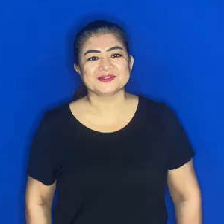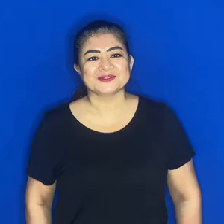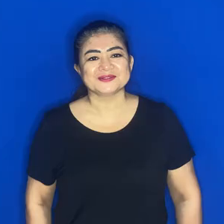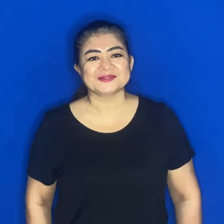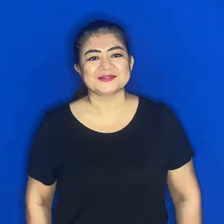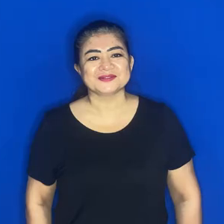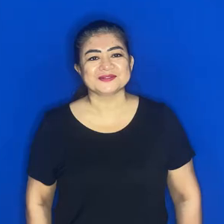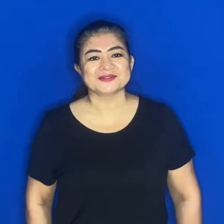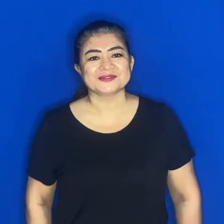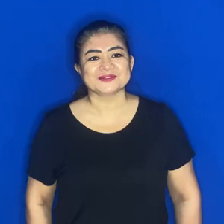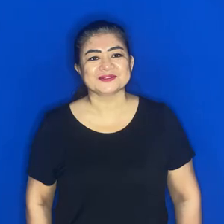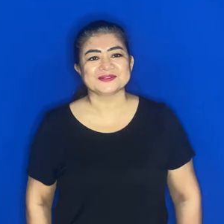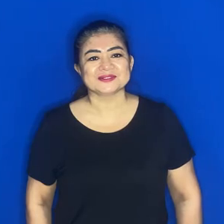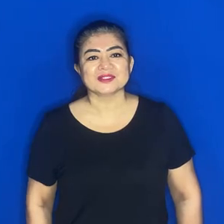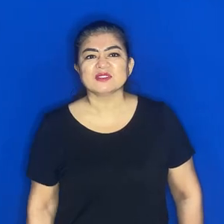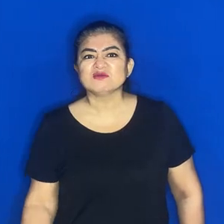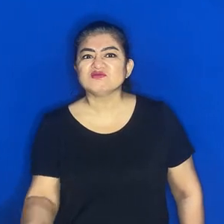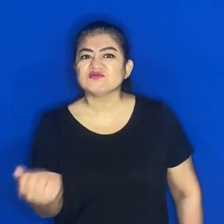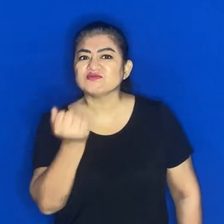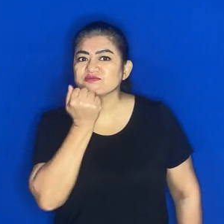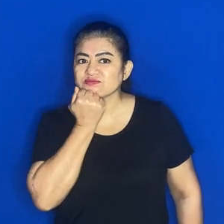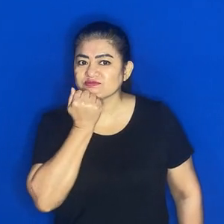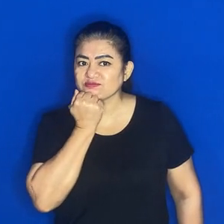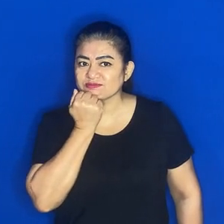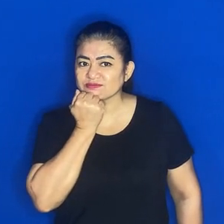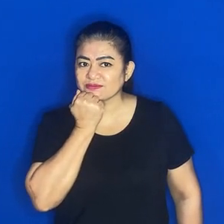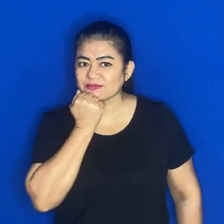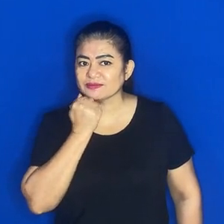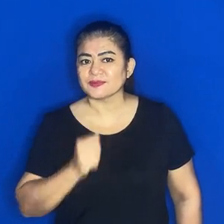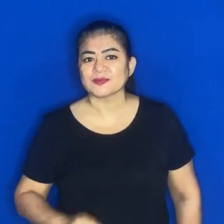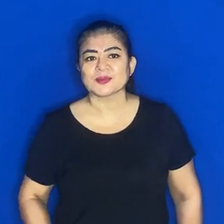wrong